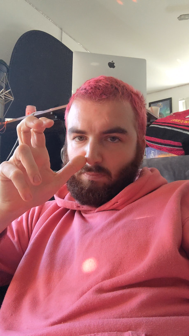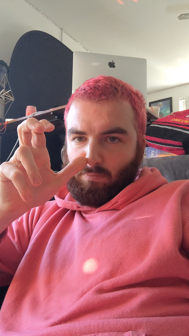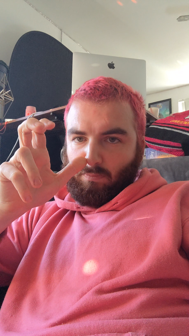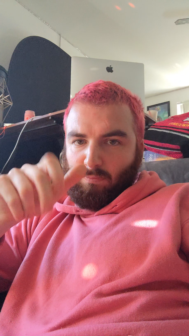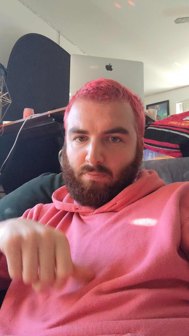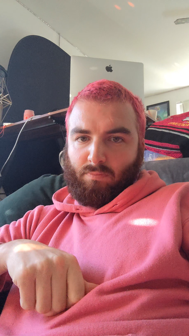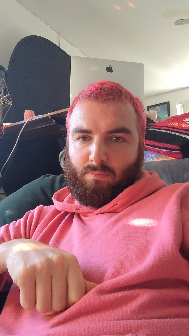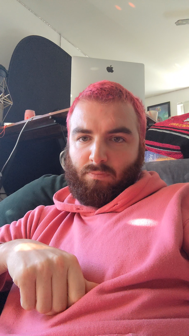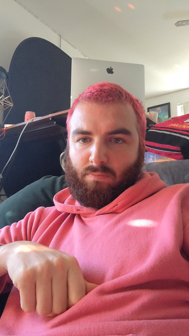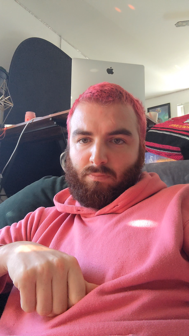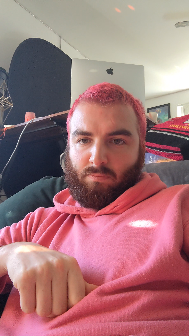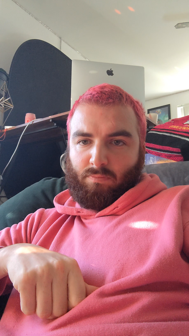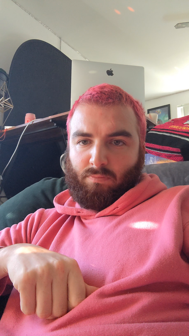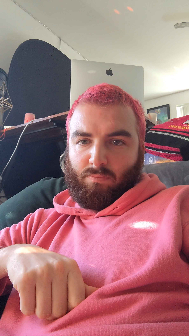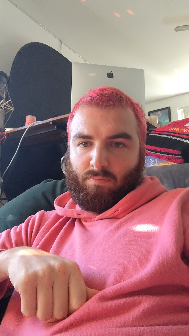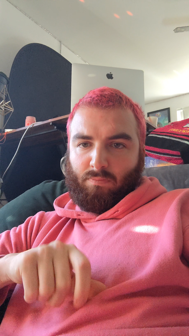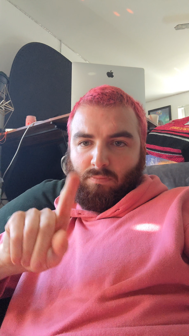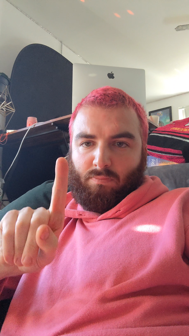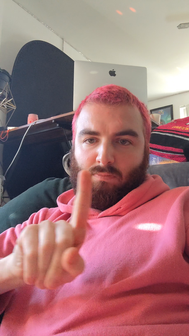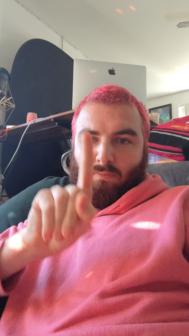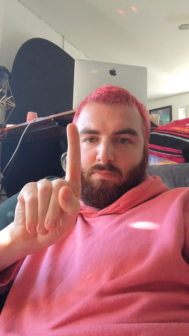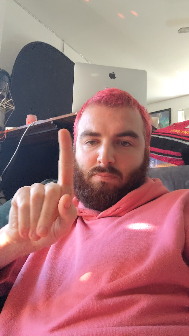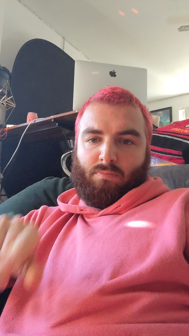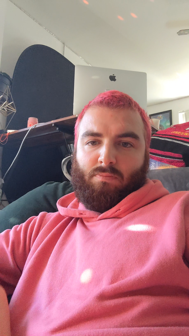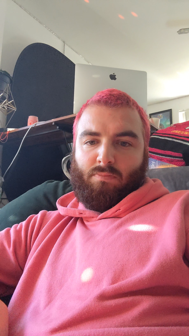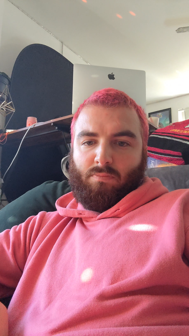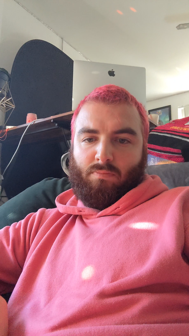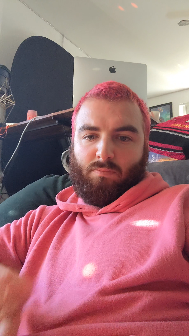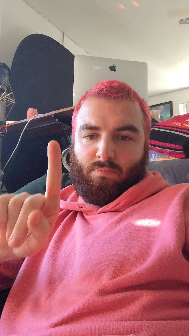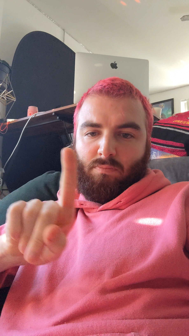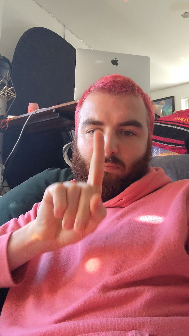bump